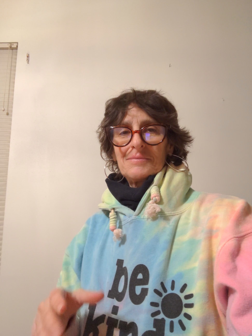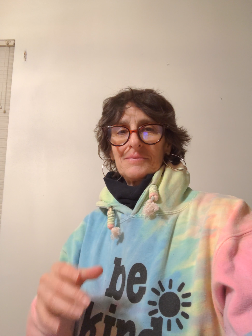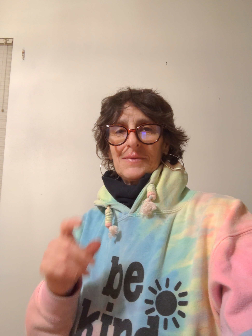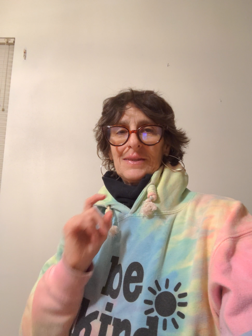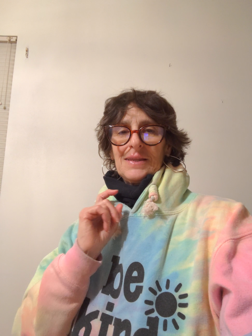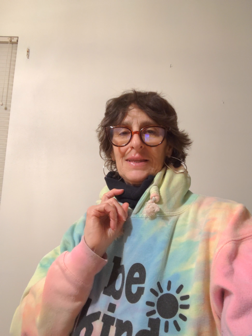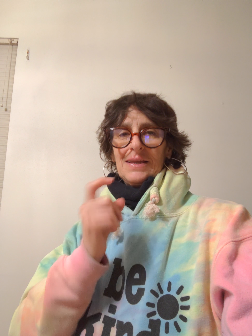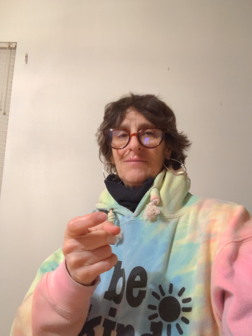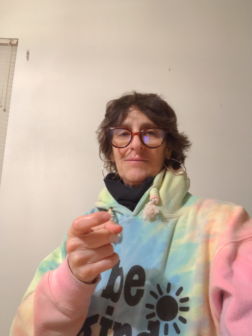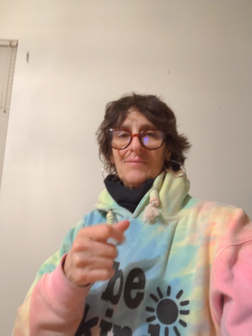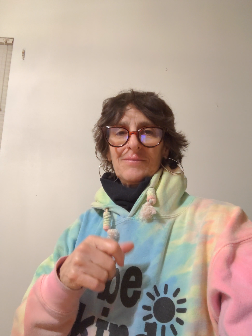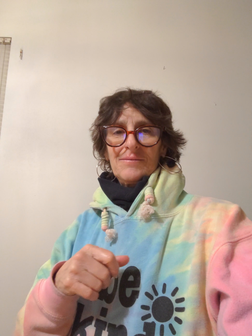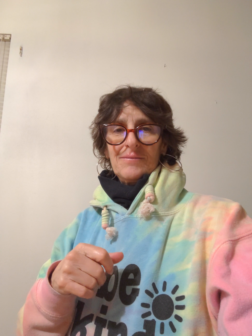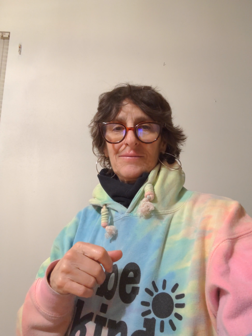gift